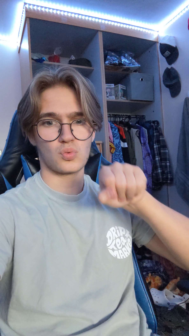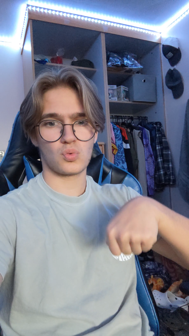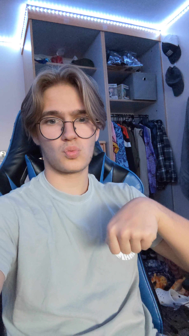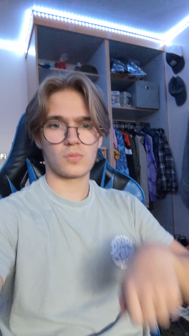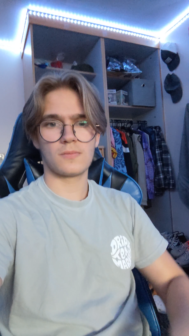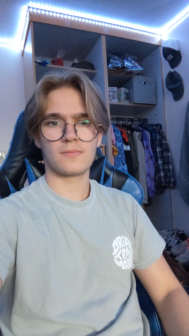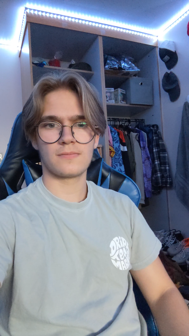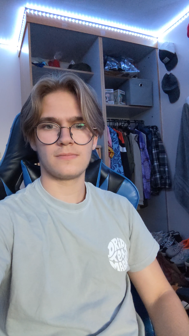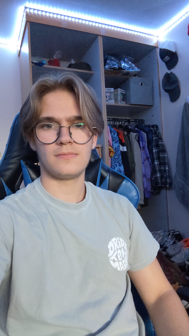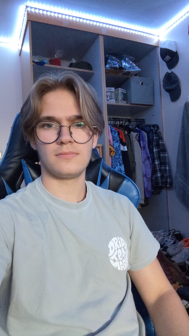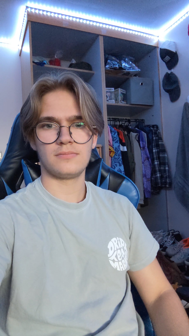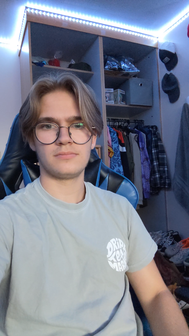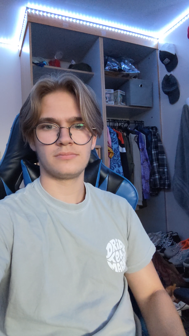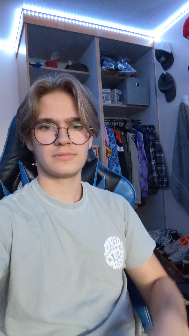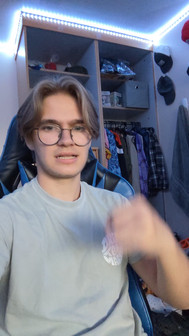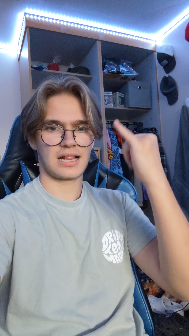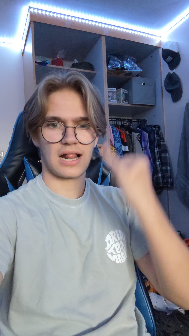last